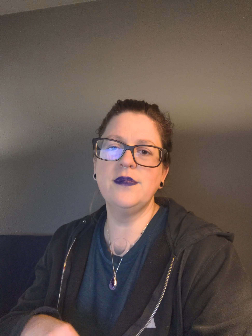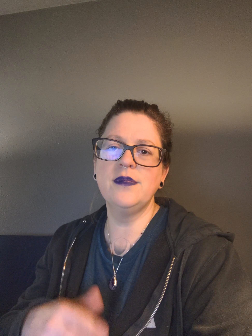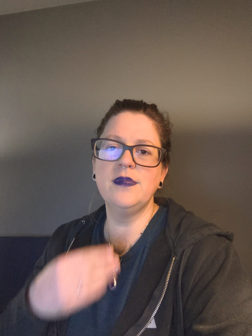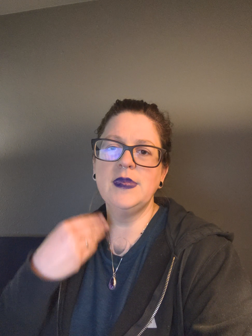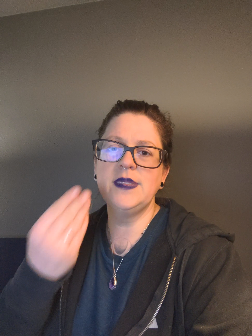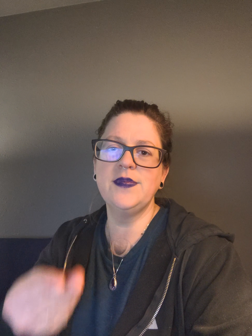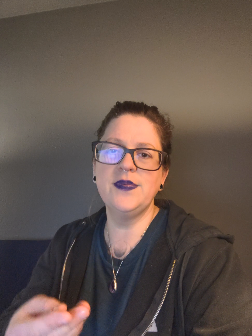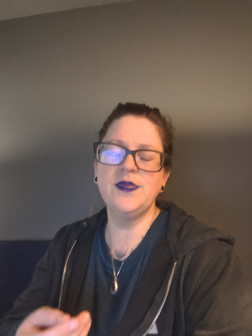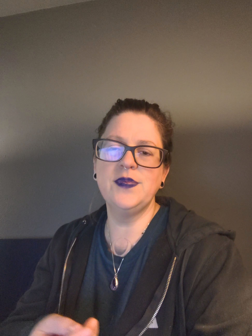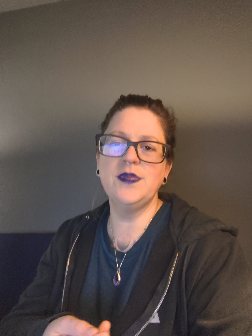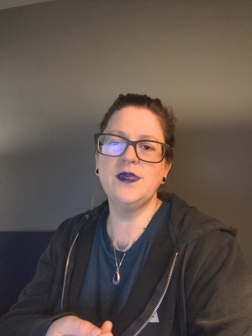give